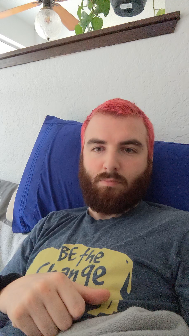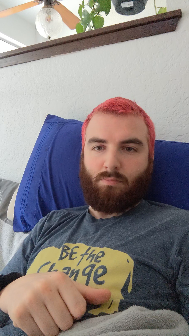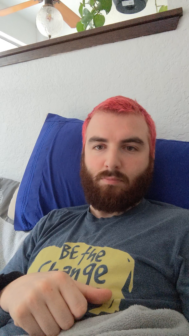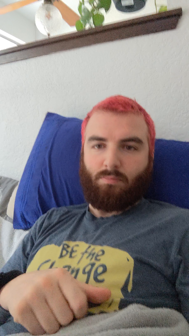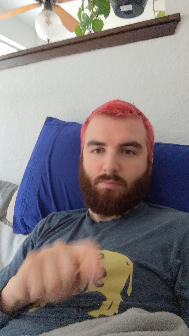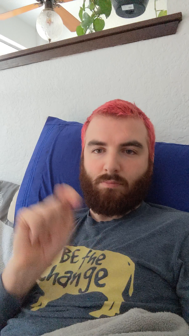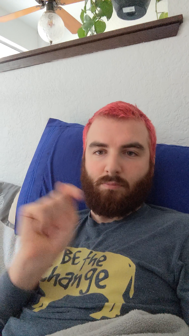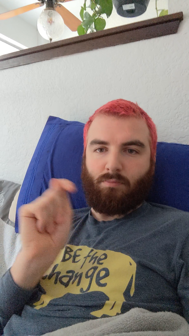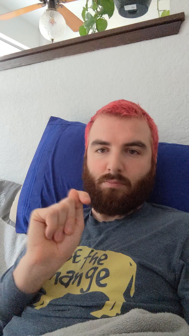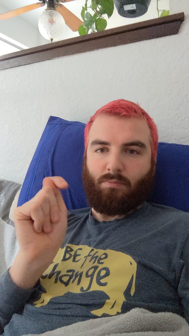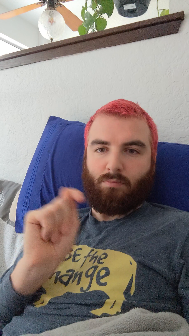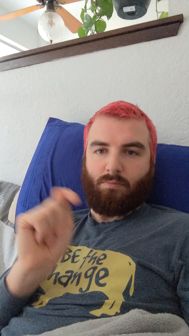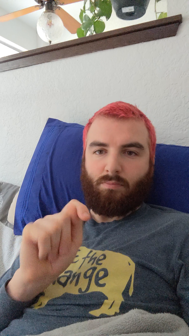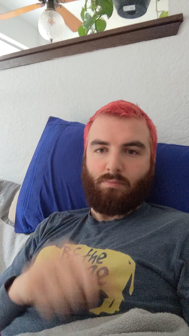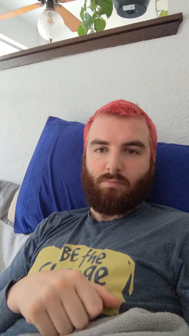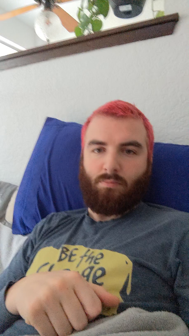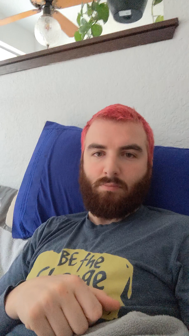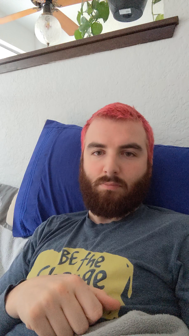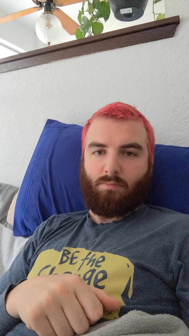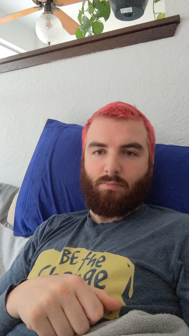bathroom